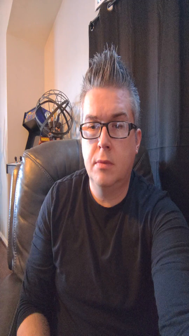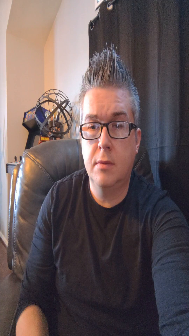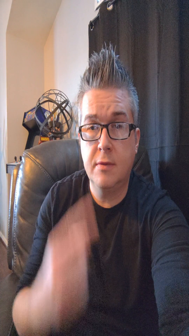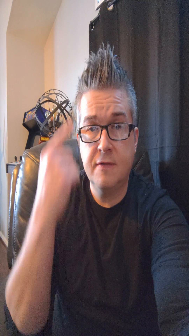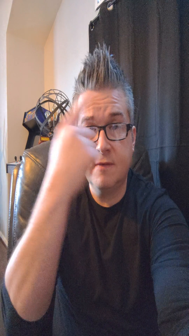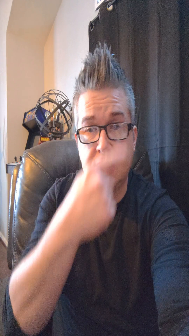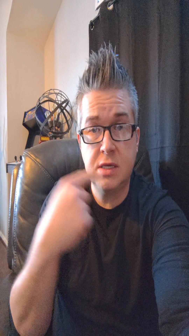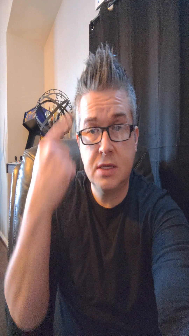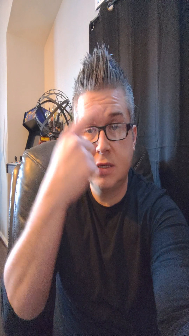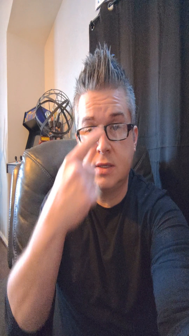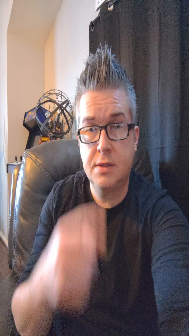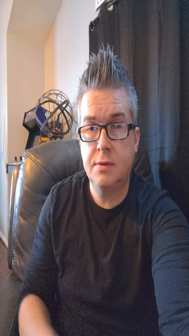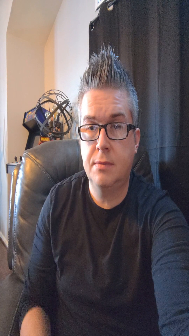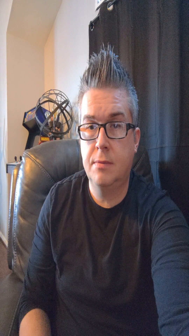face